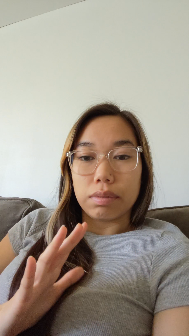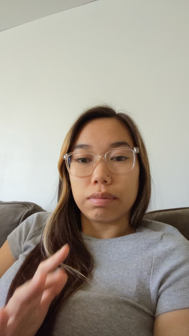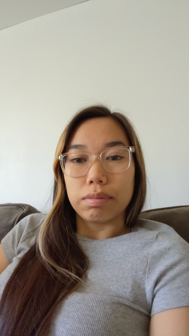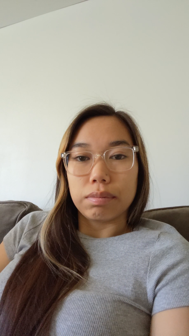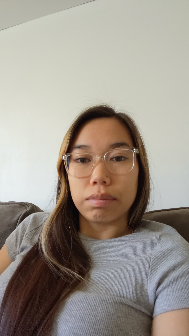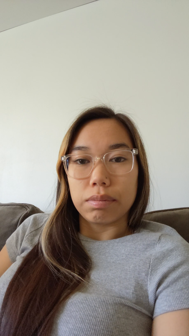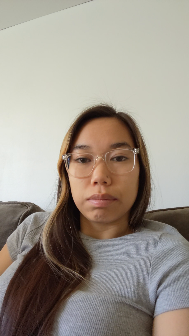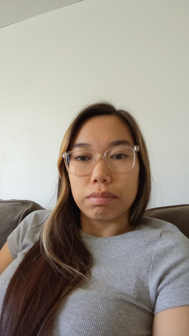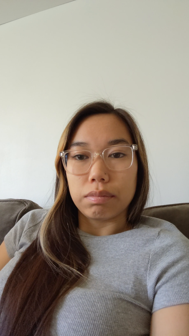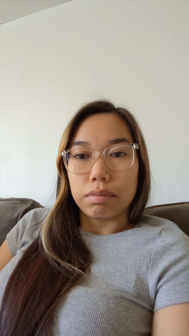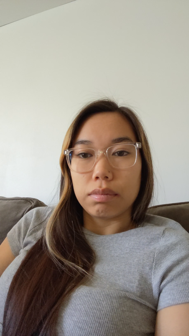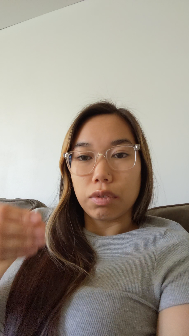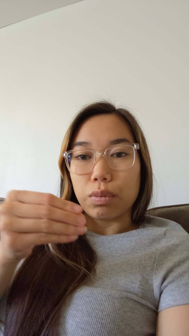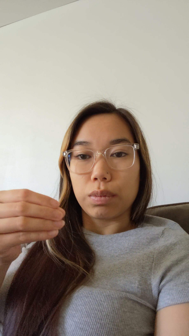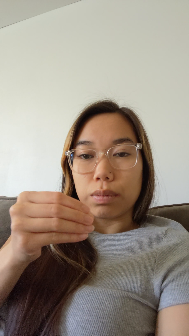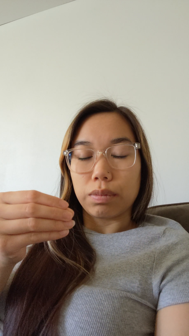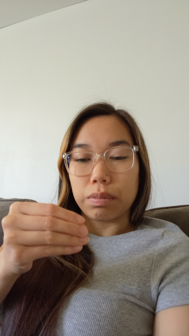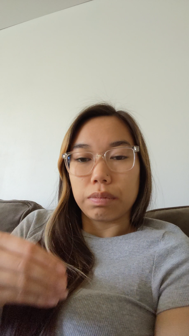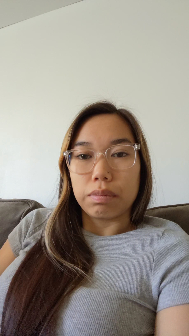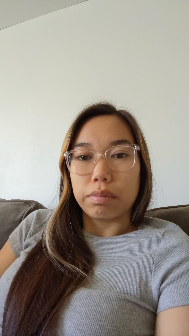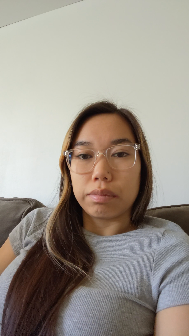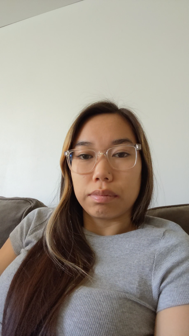more